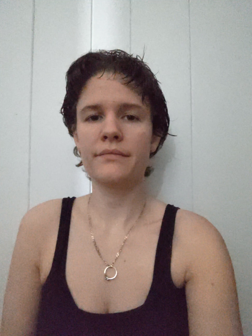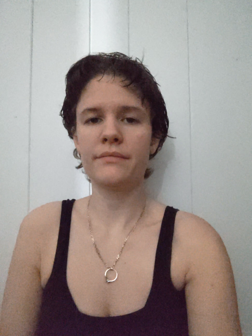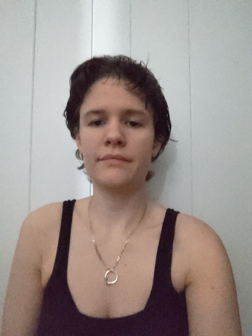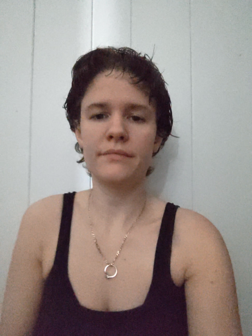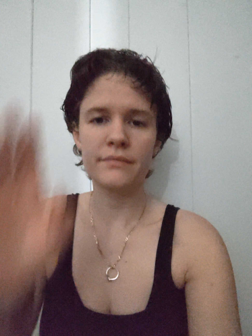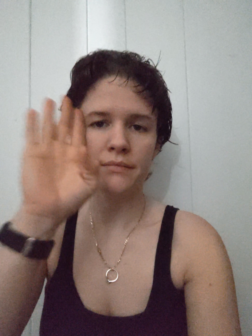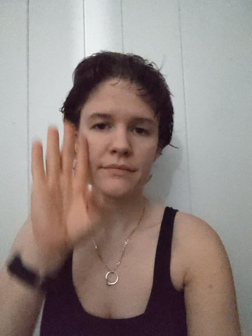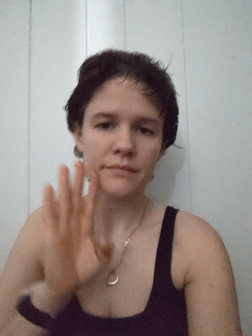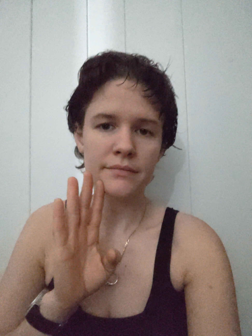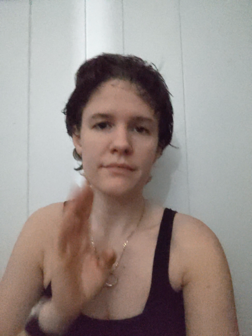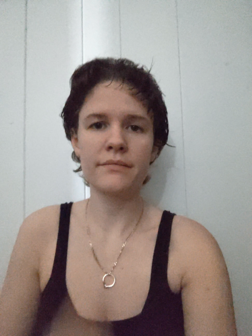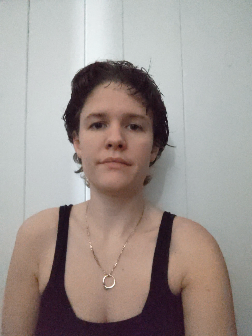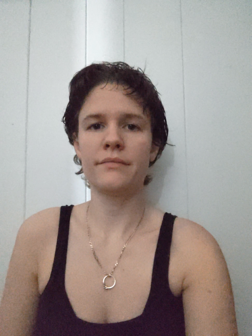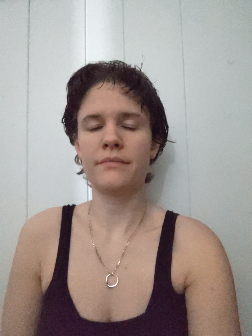brown